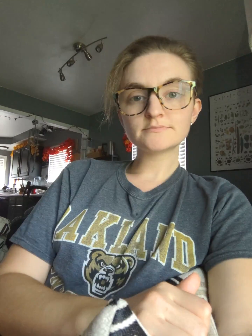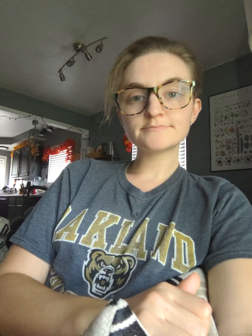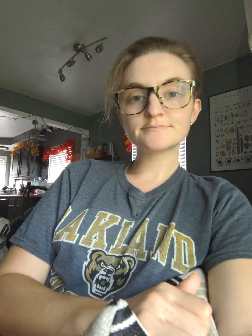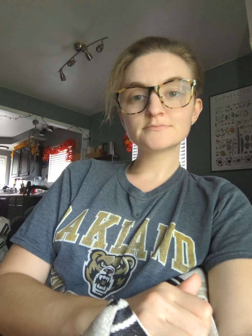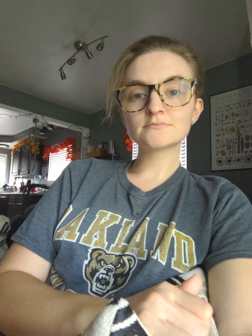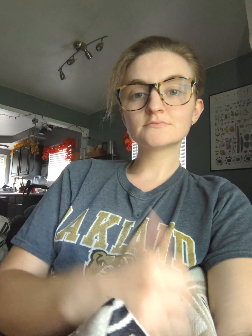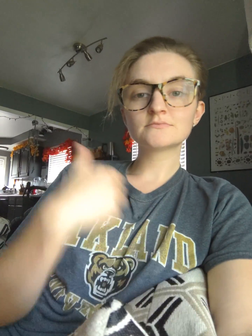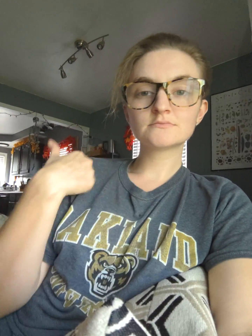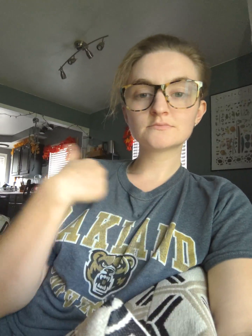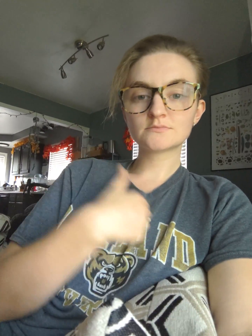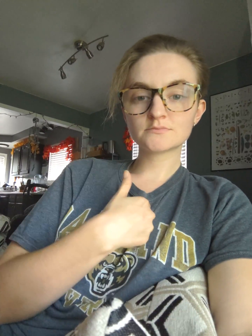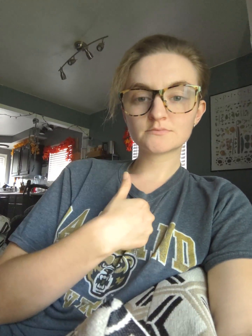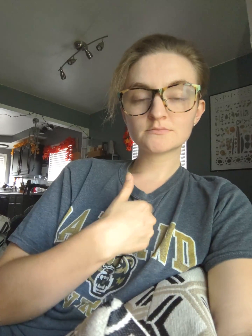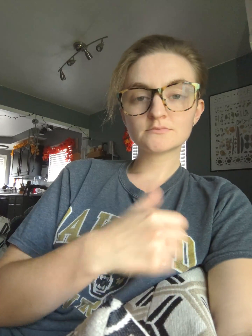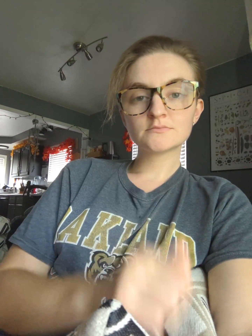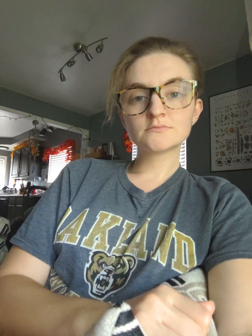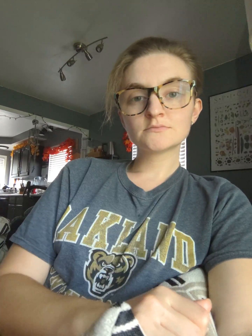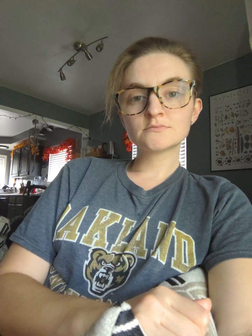coats